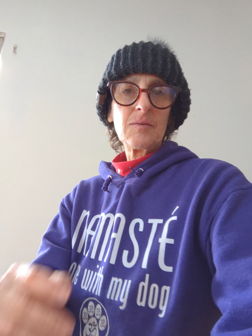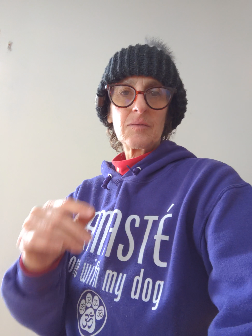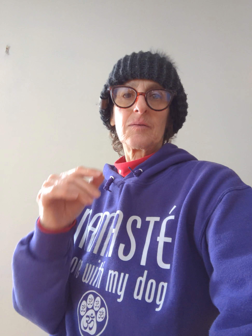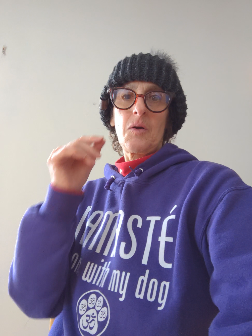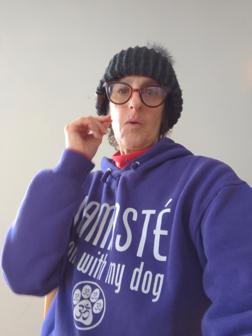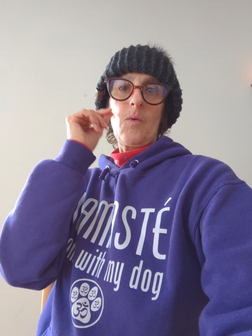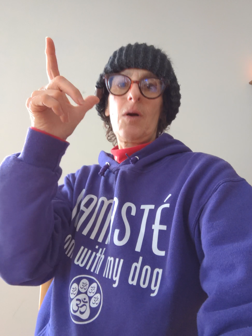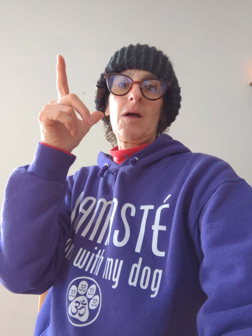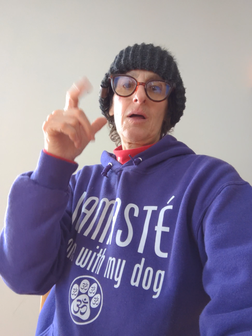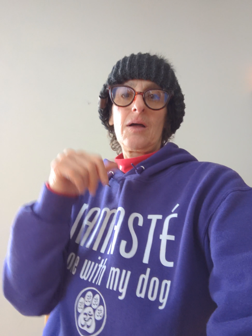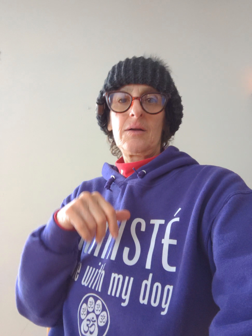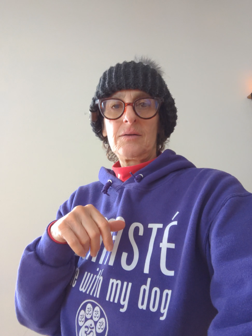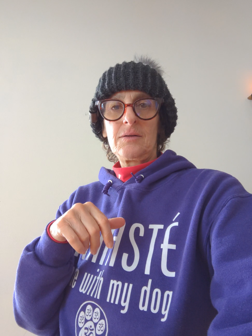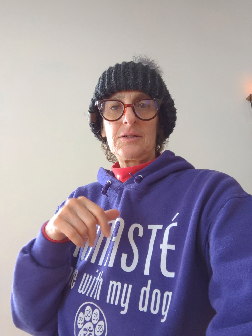awake